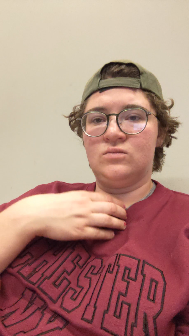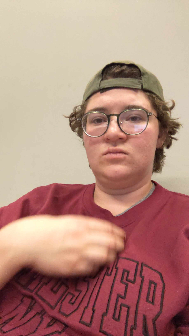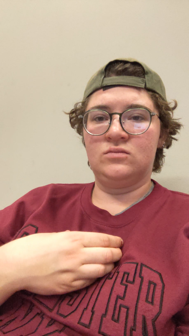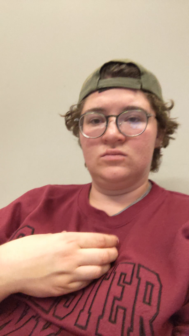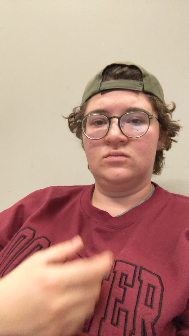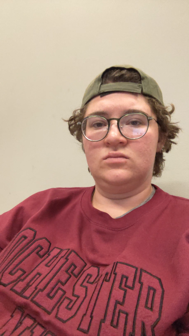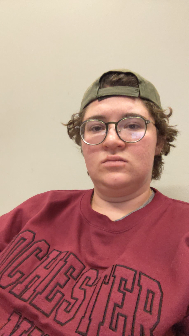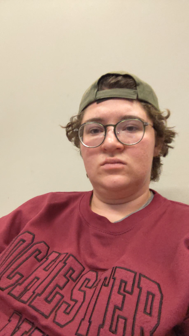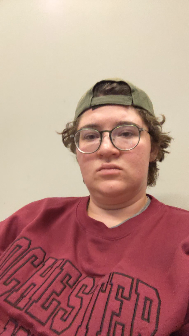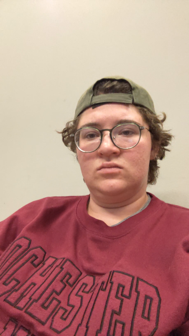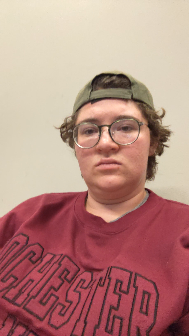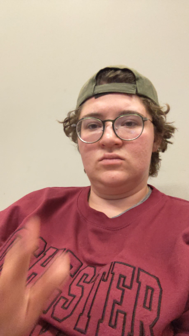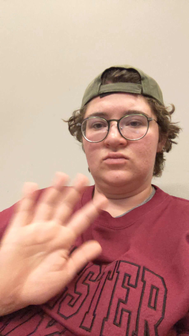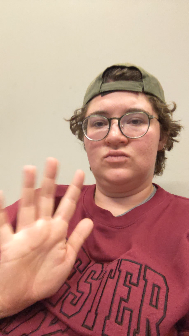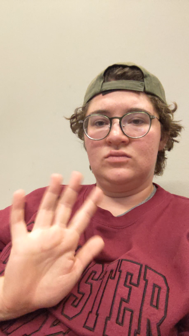cheese